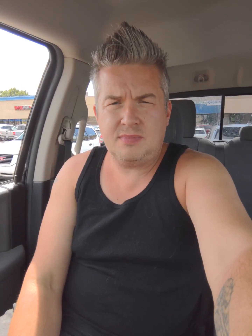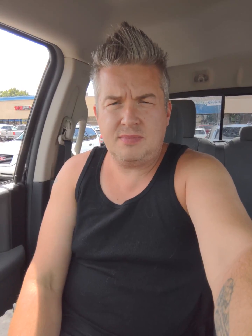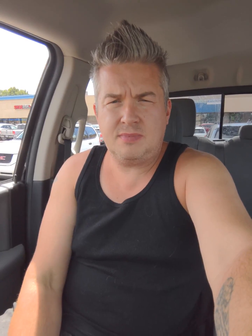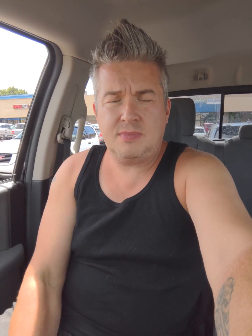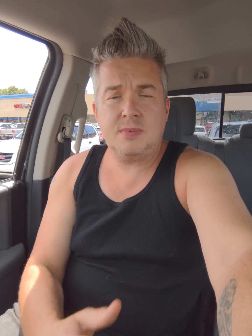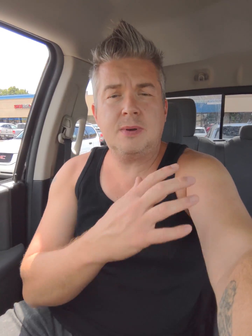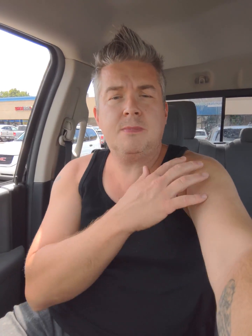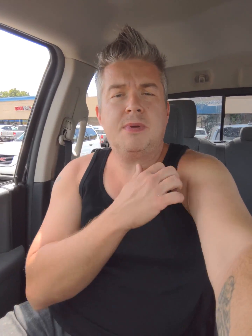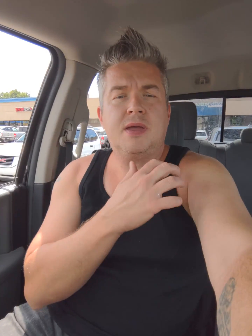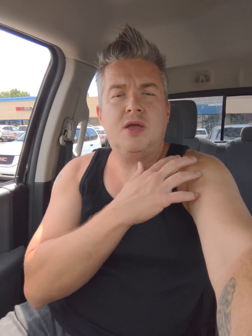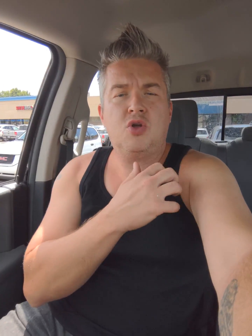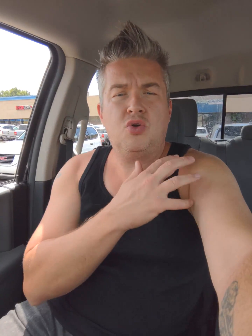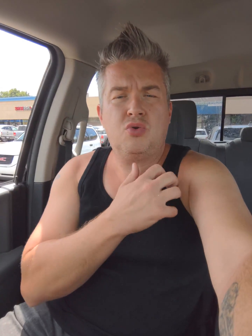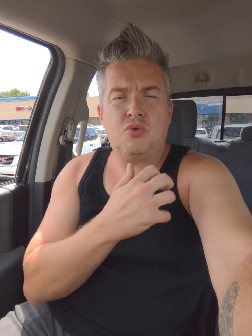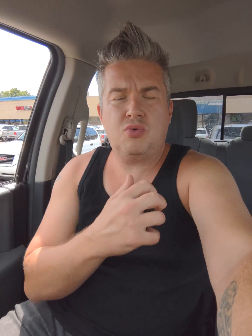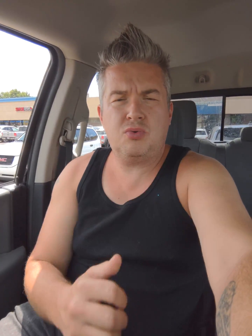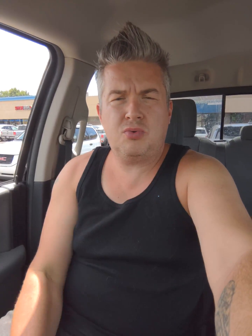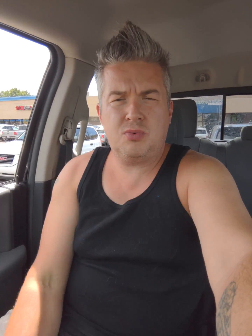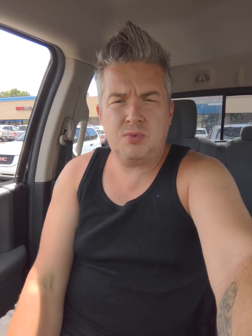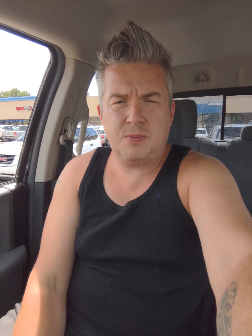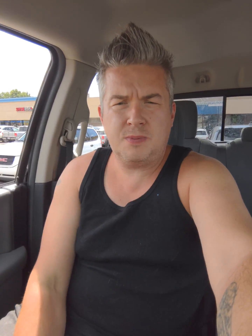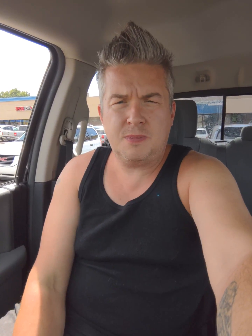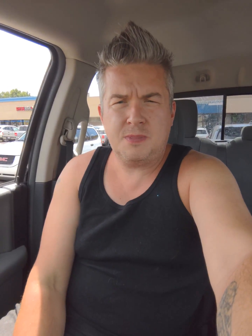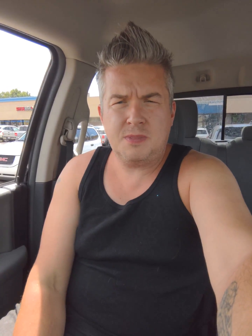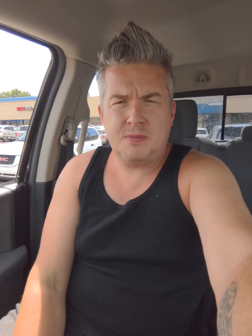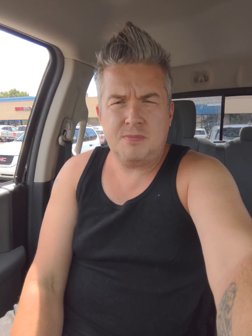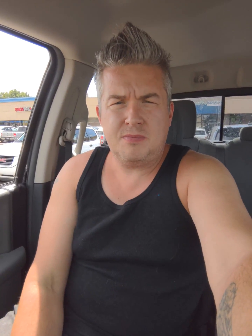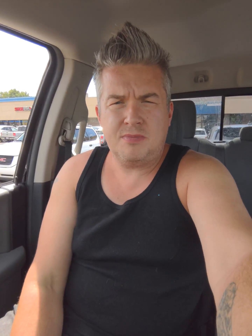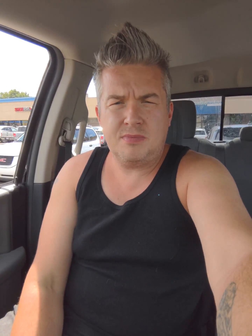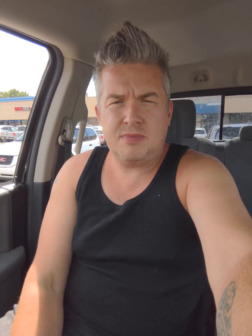bear